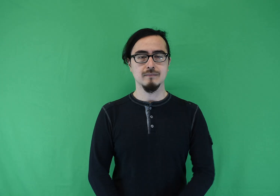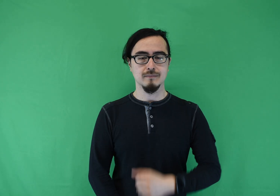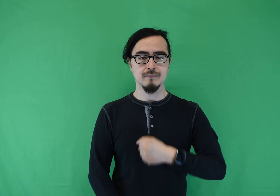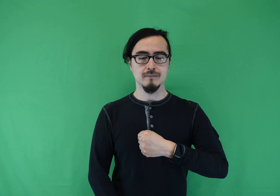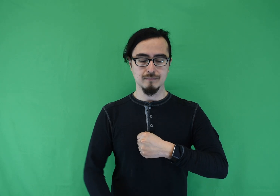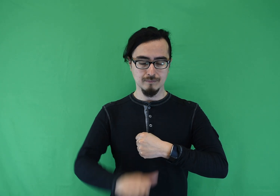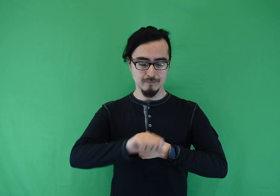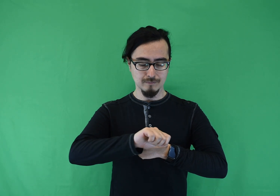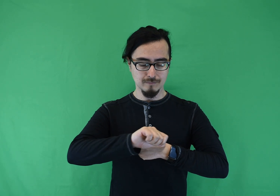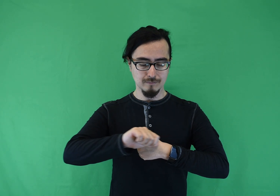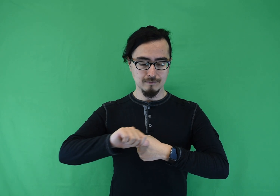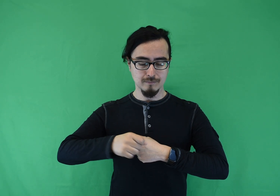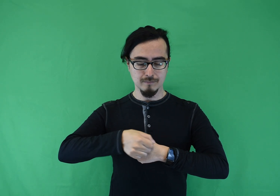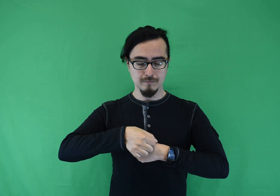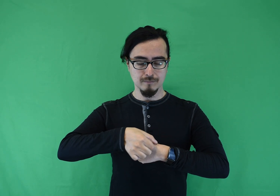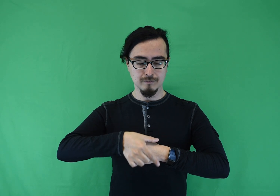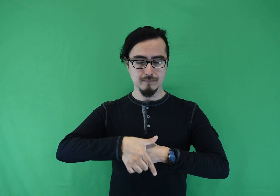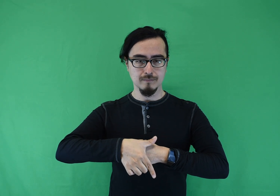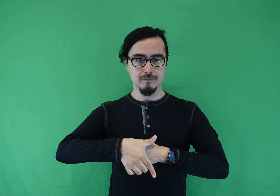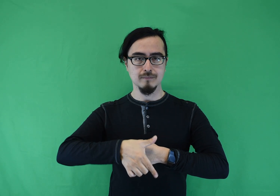cortar abrir